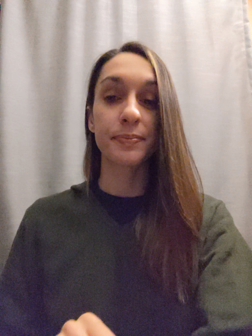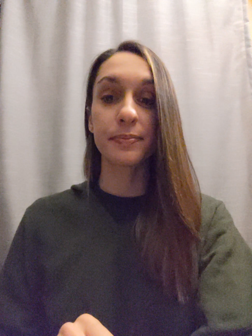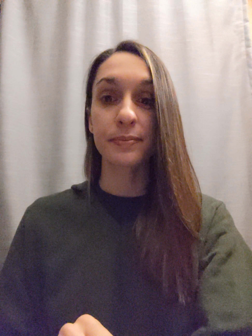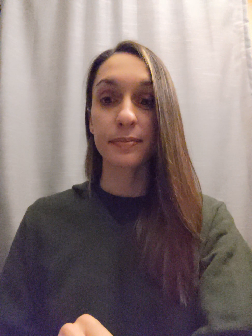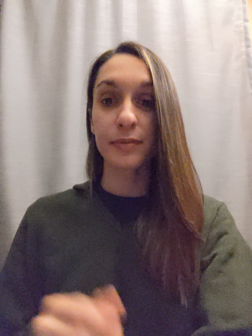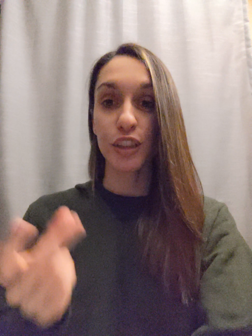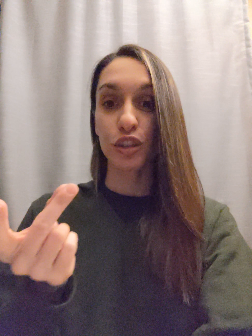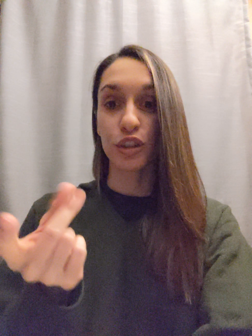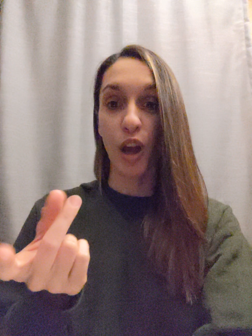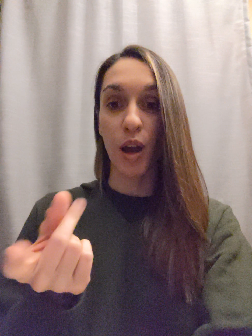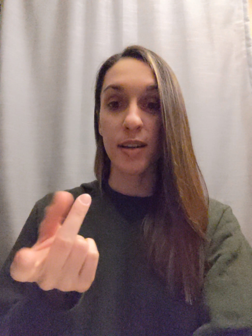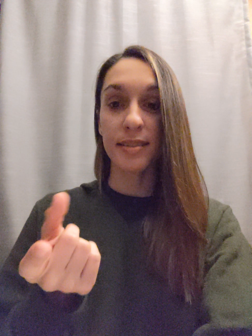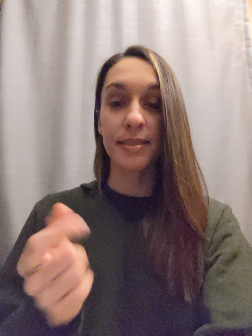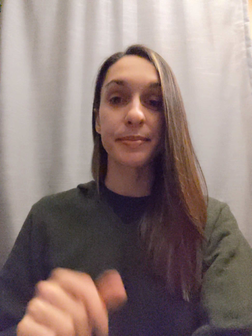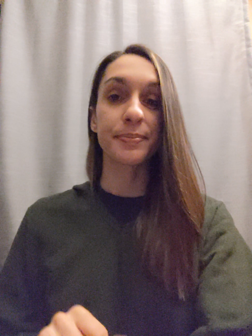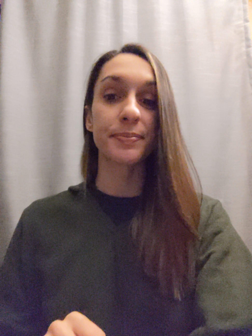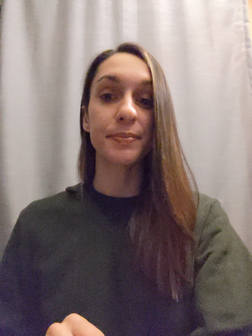dog